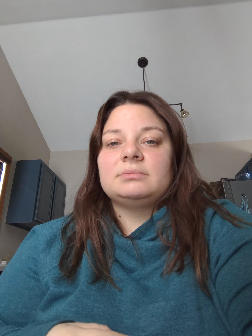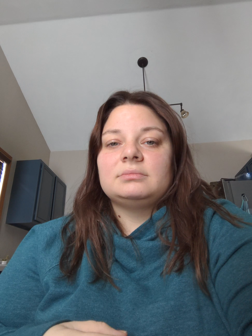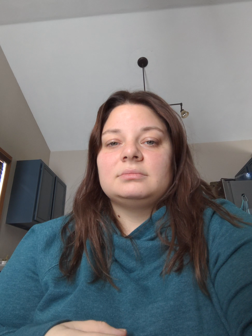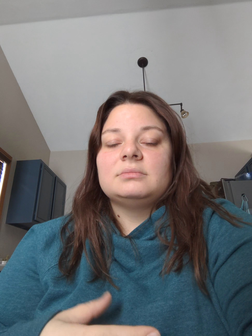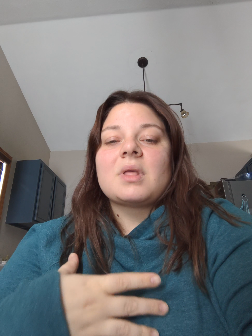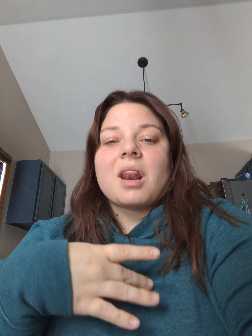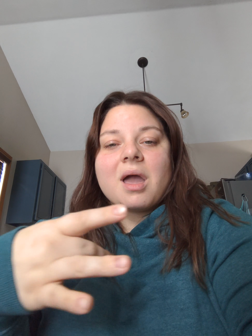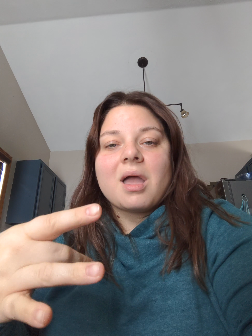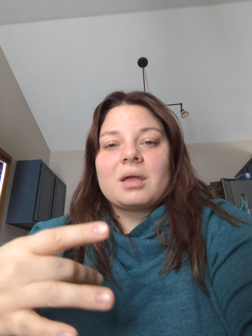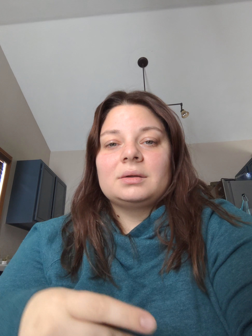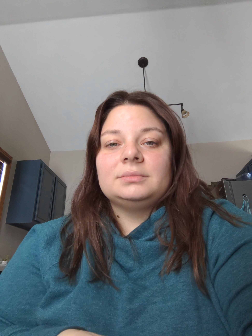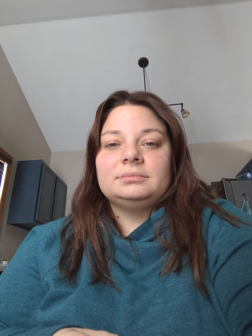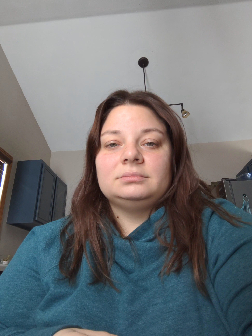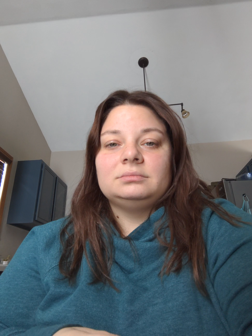like